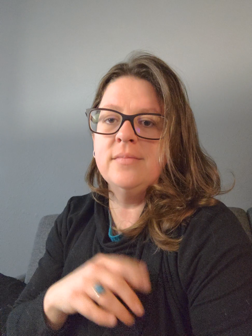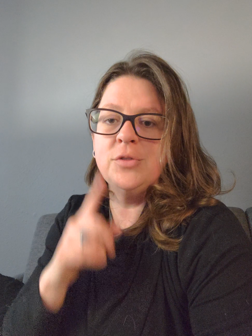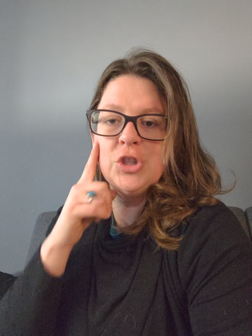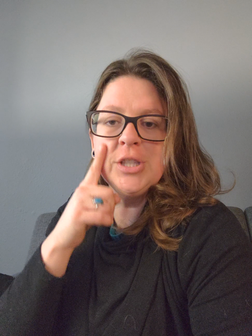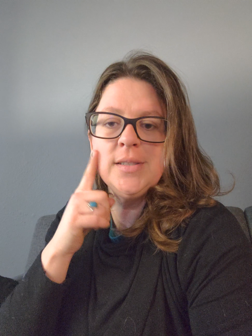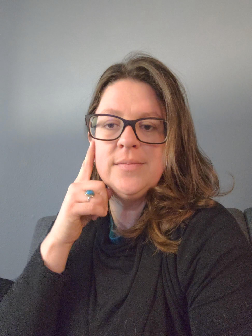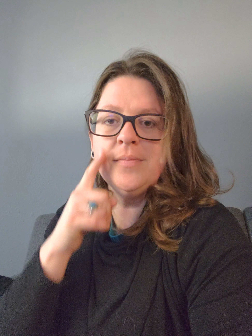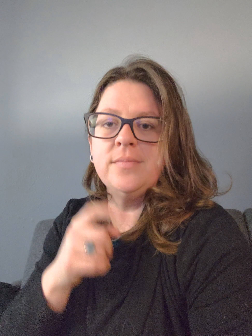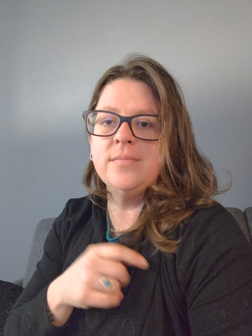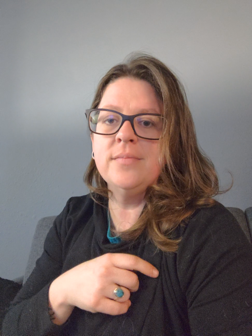cheek